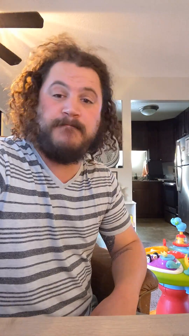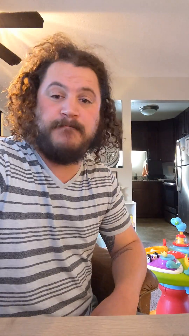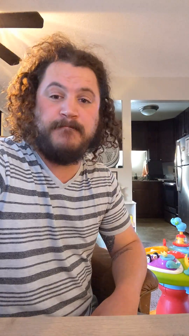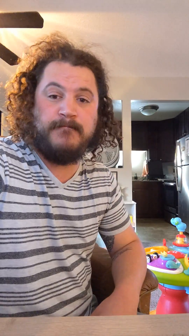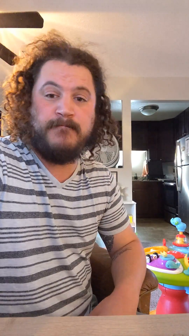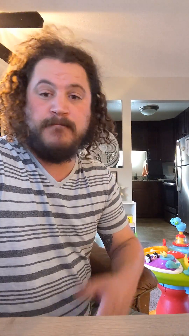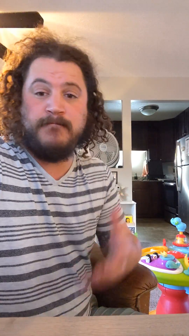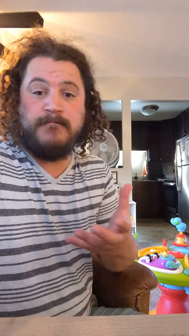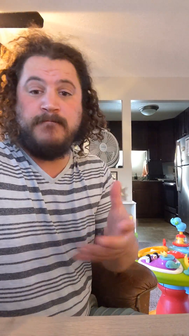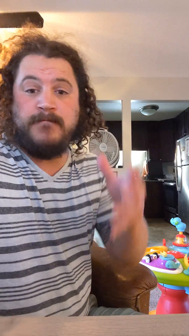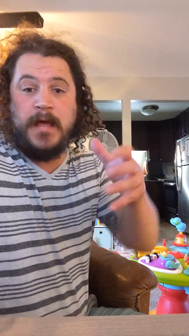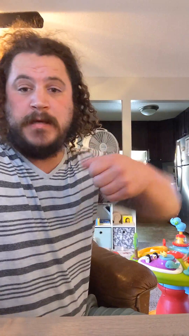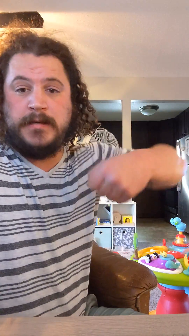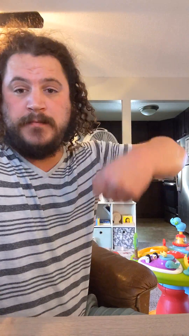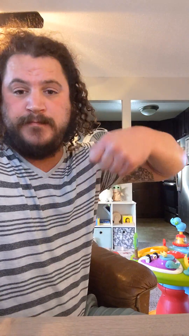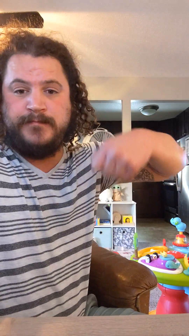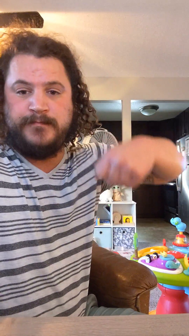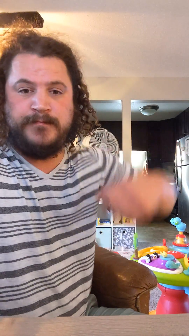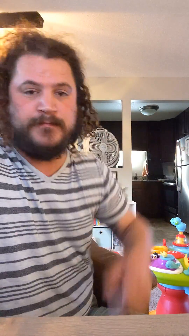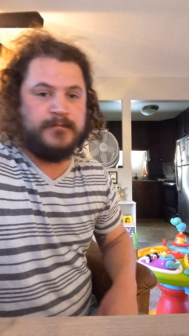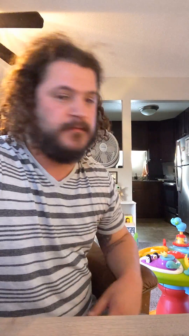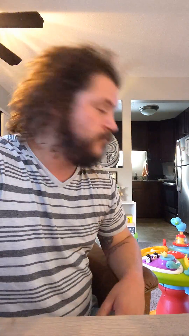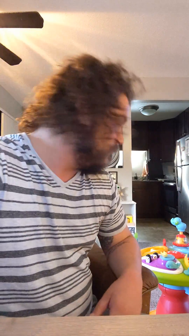bucket